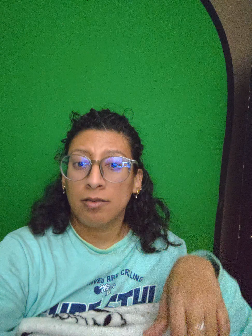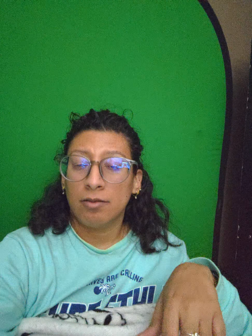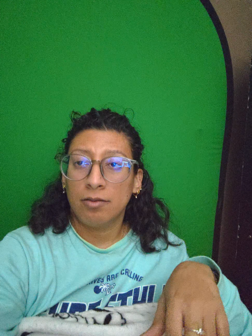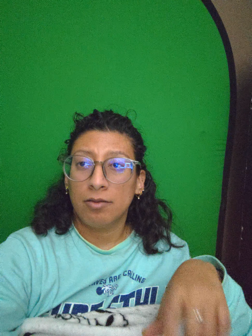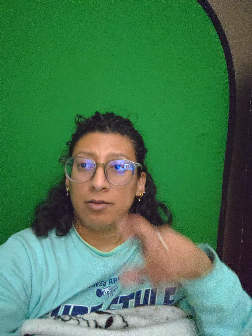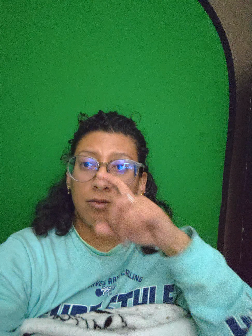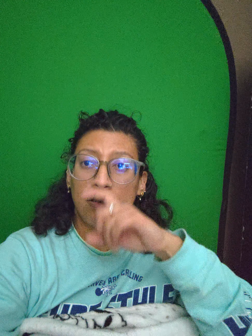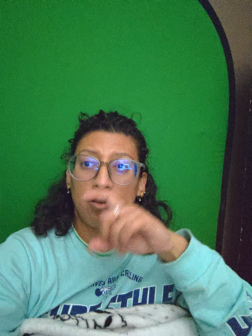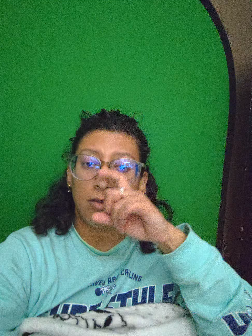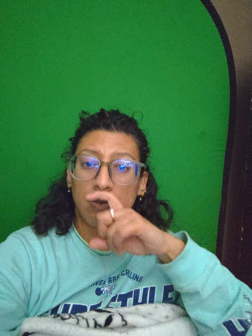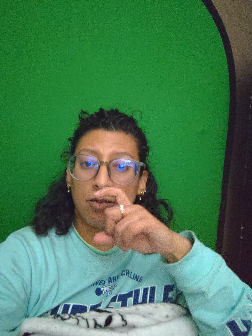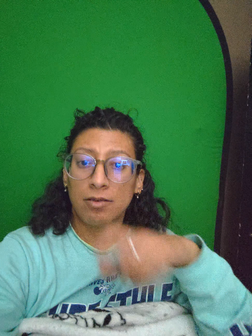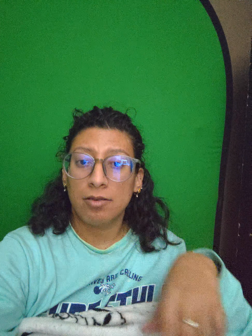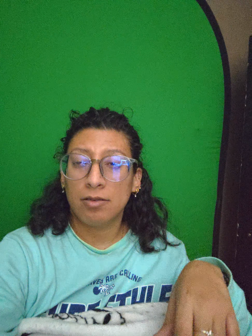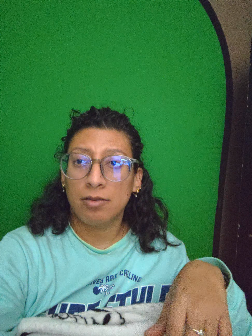doll